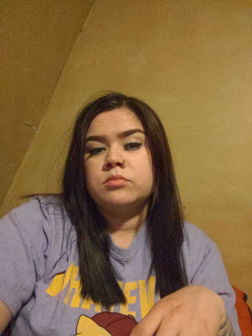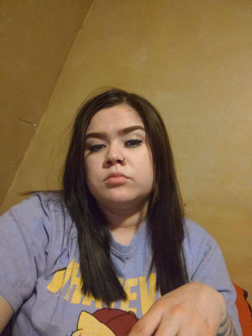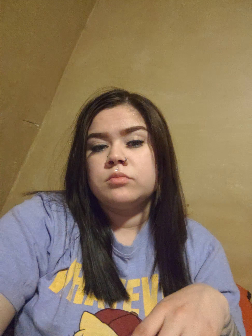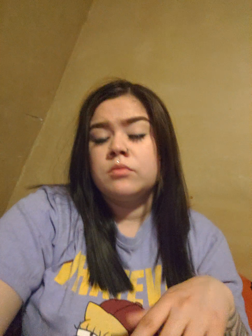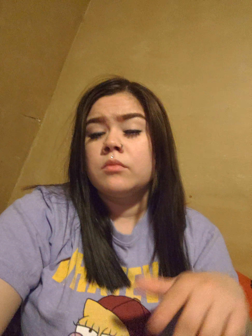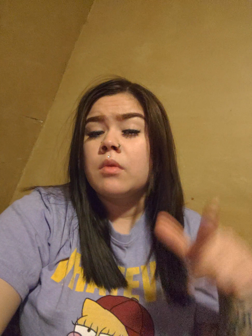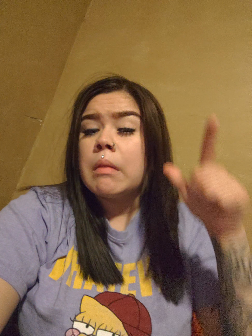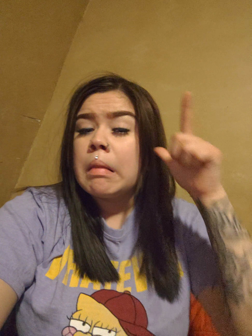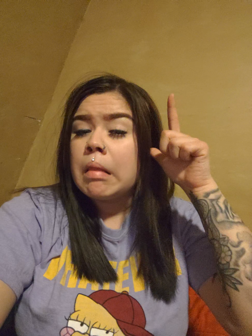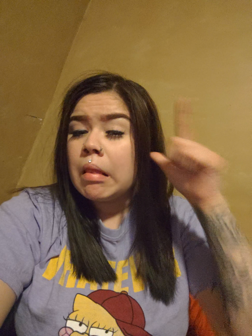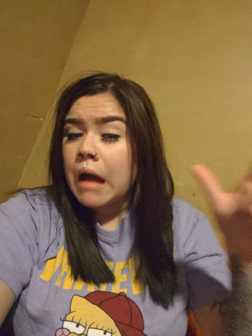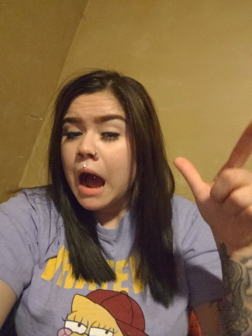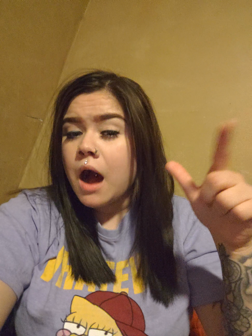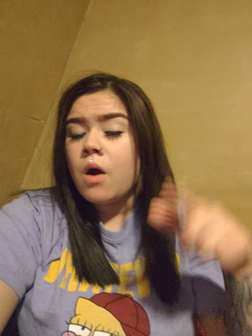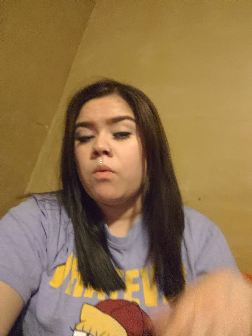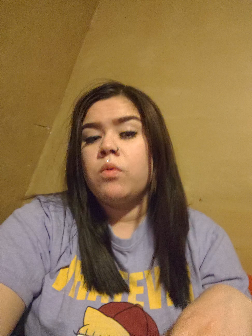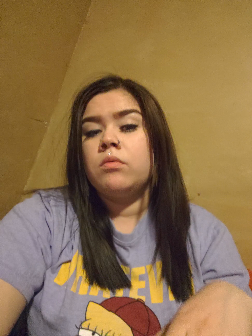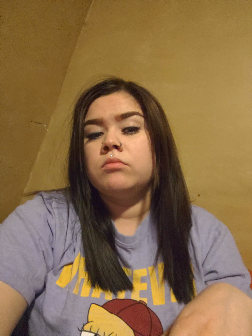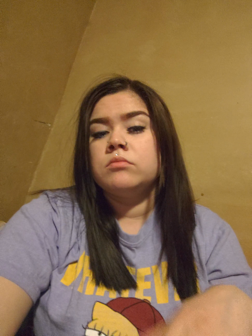loud